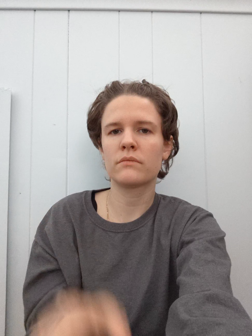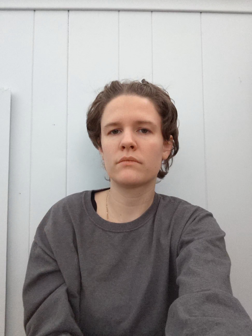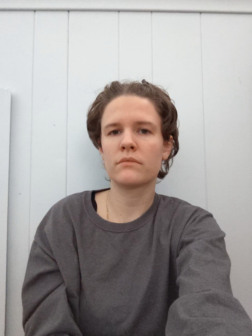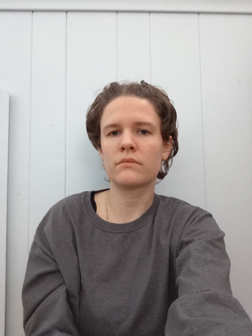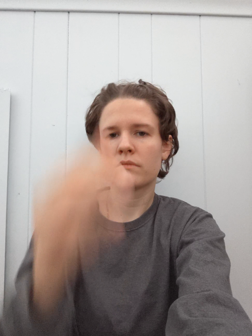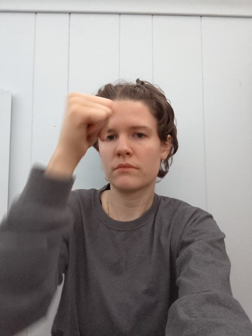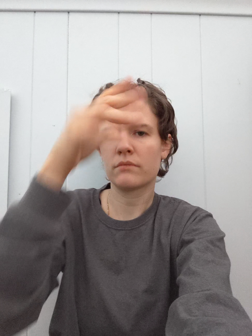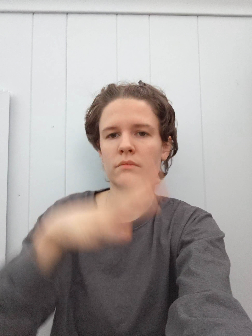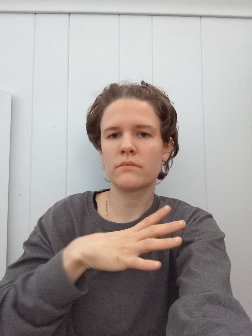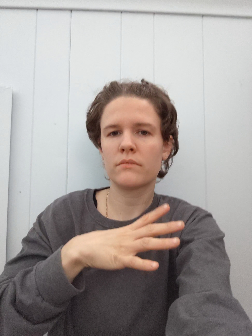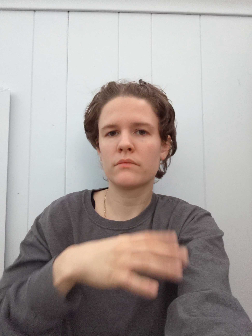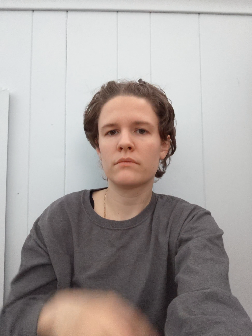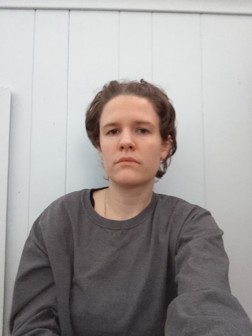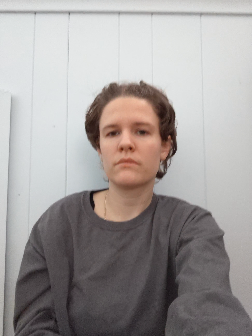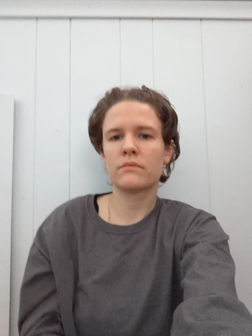man